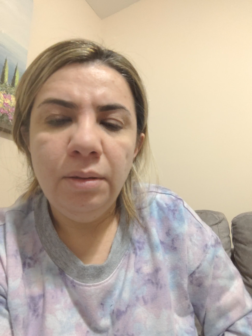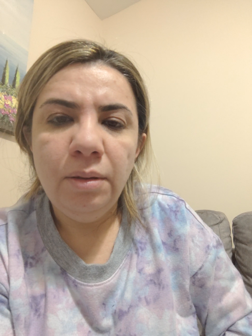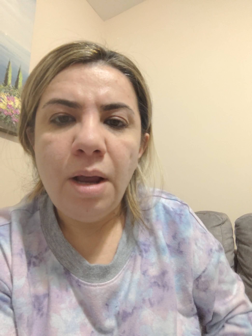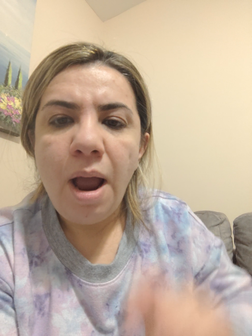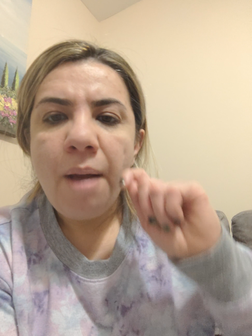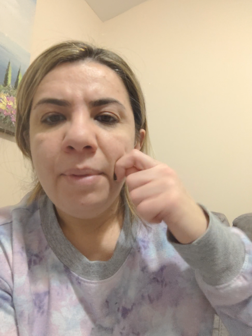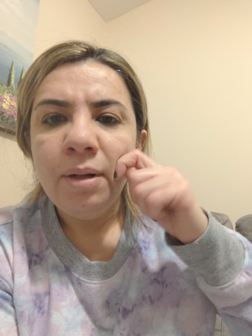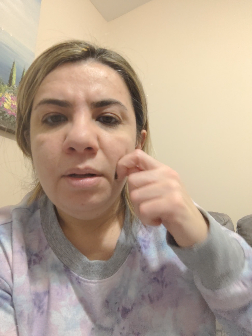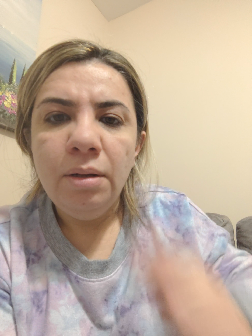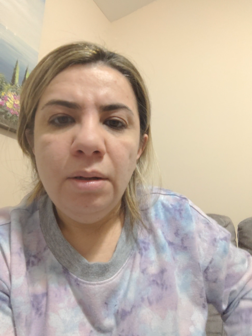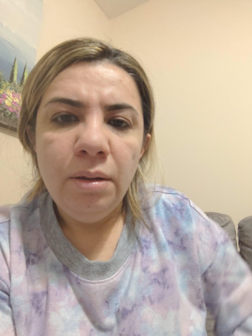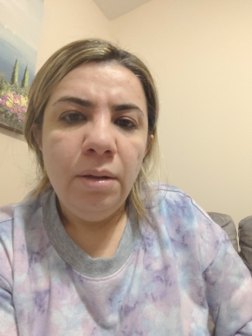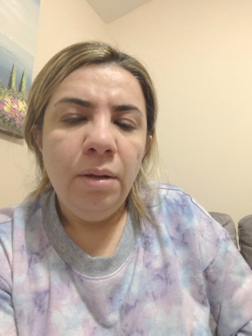apple